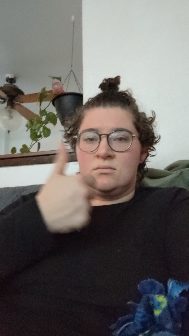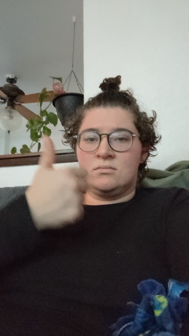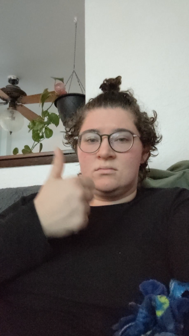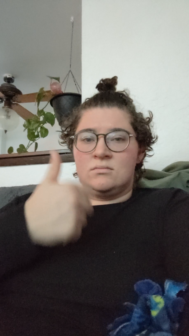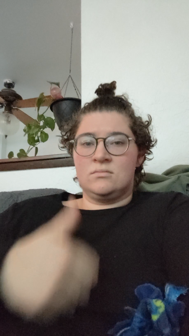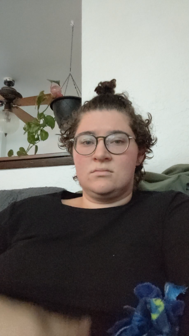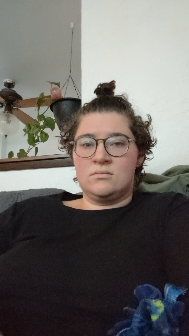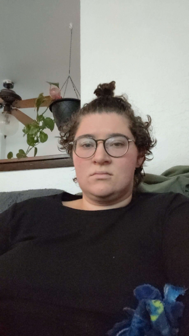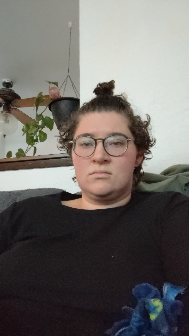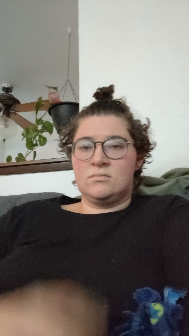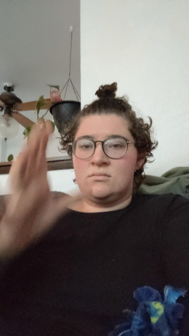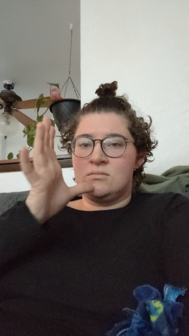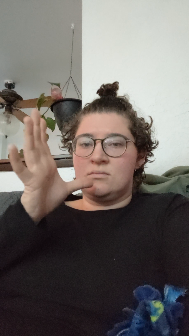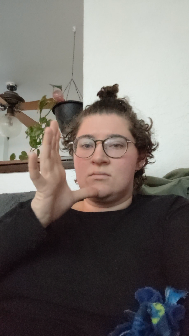mommy